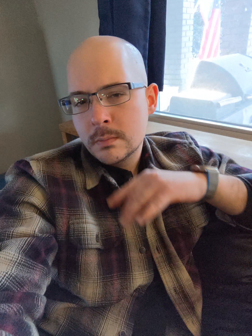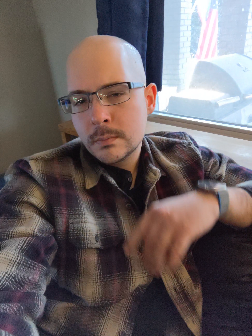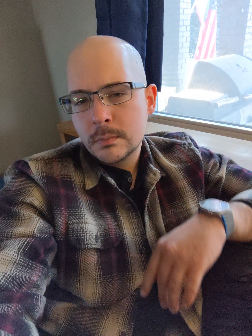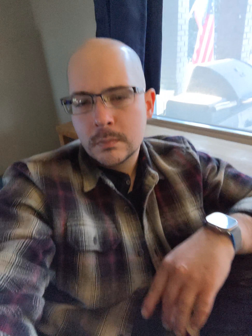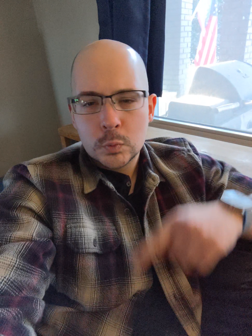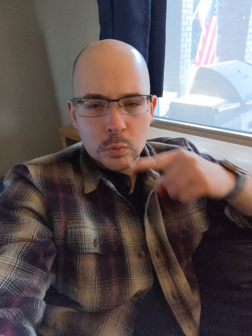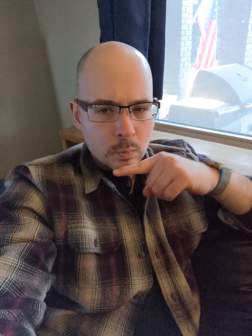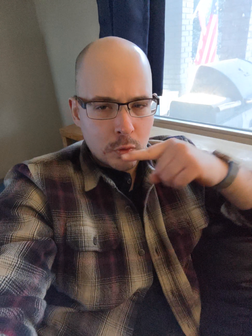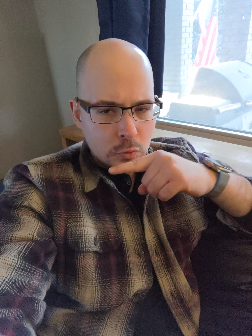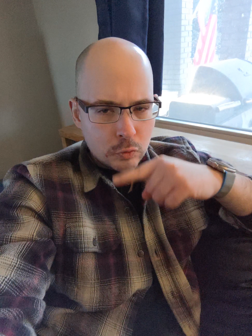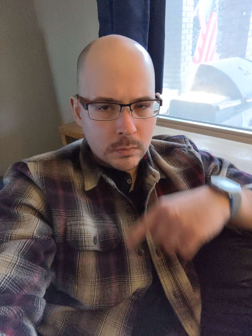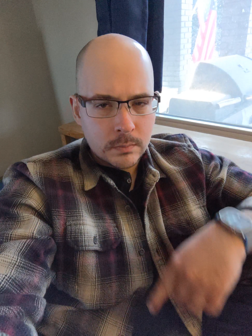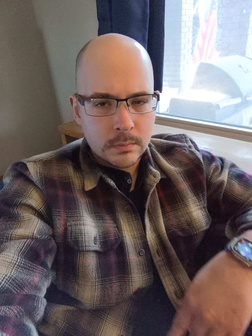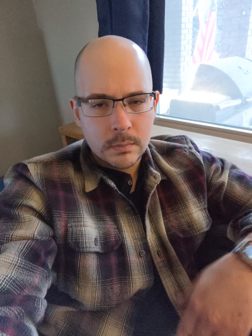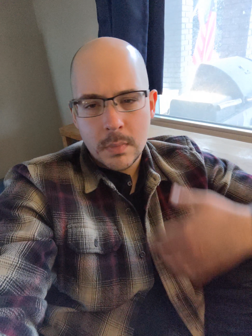toothbrush